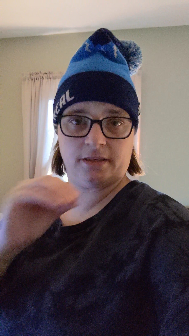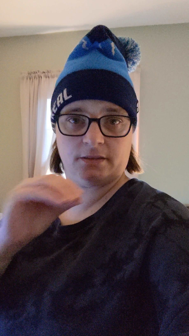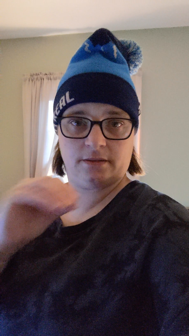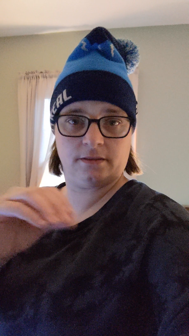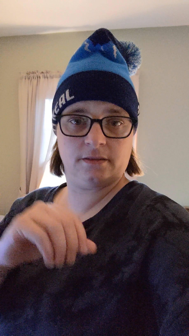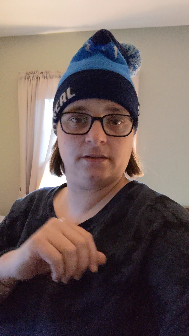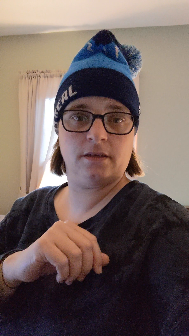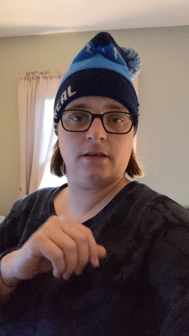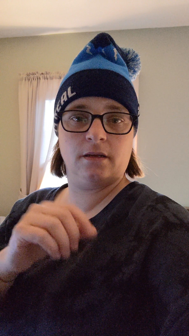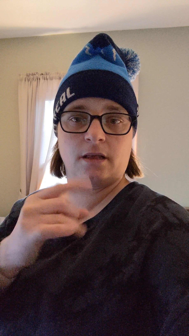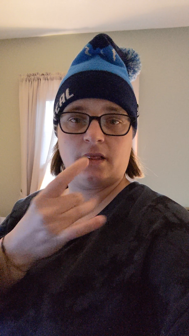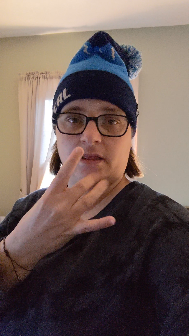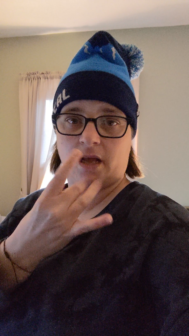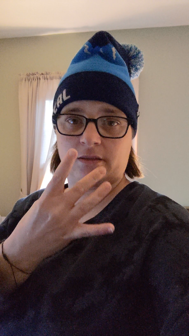light bulb